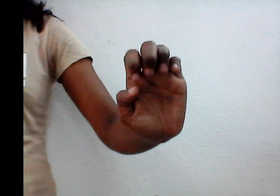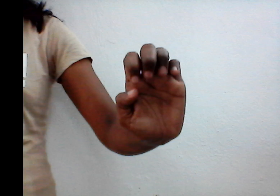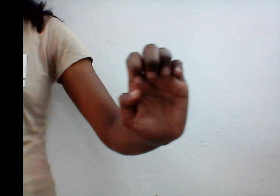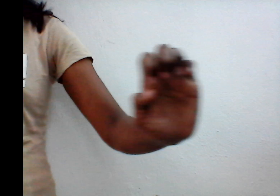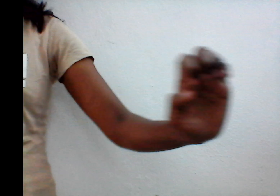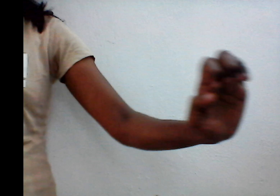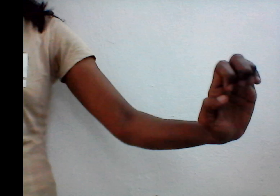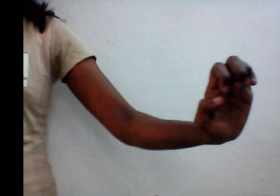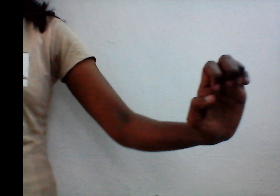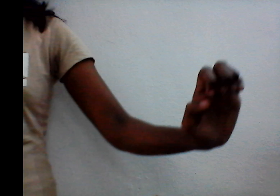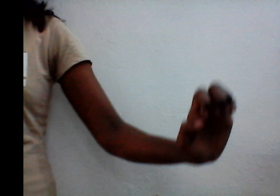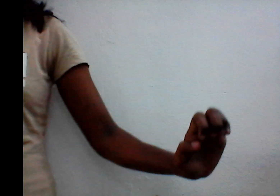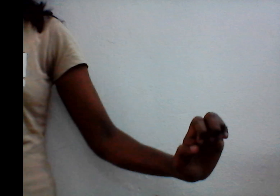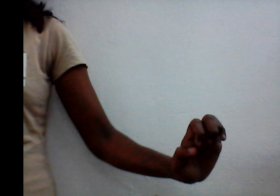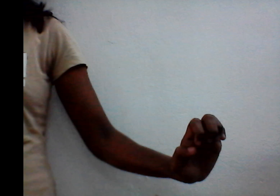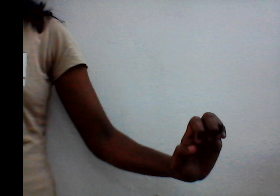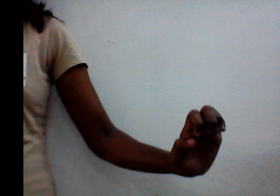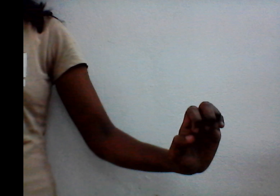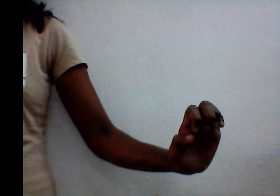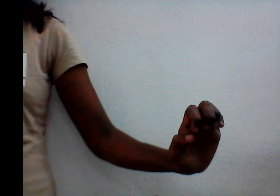ഈ